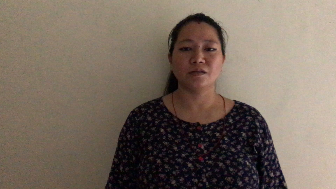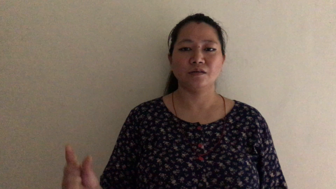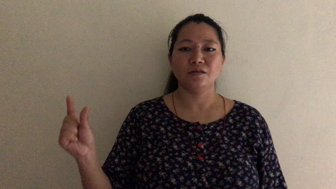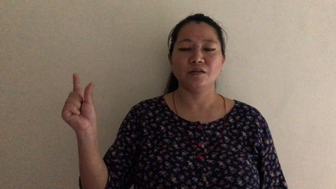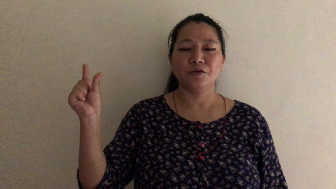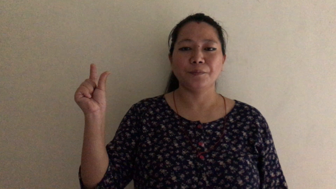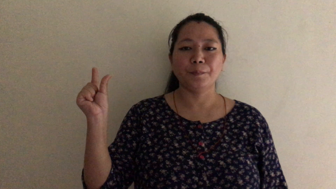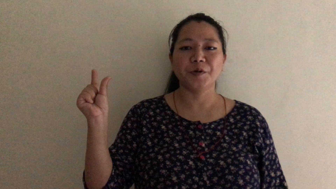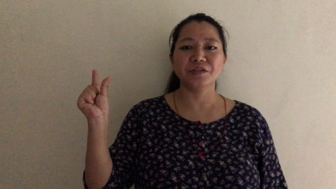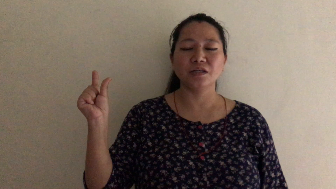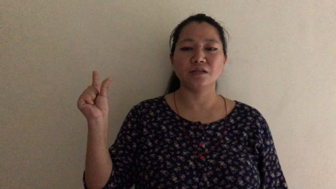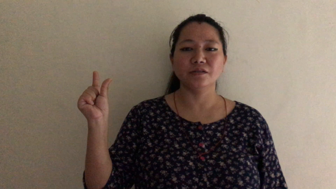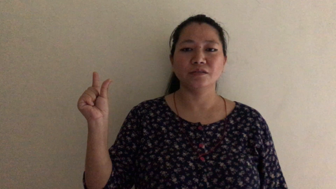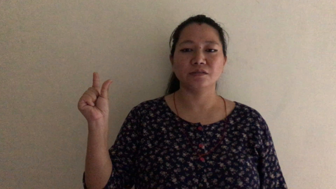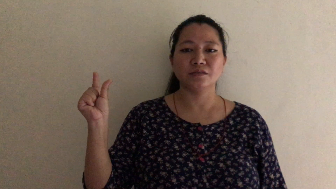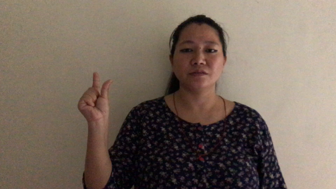ण